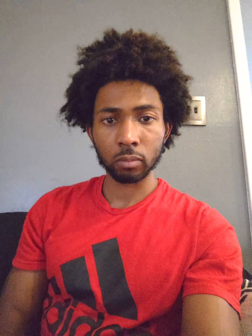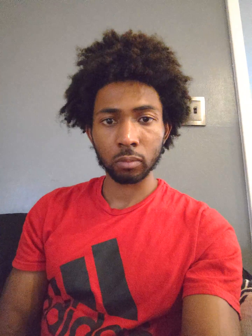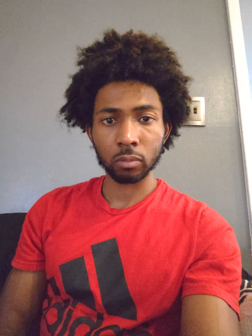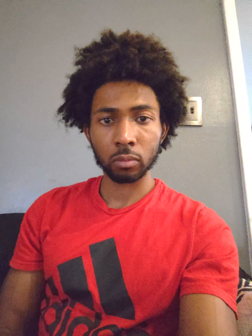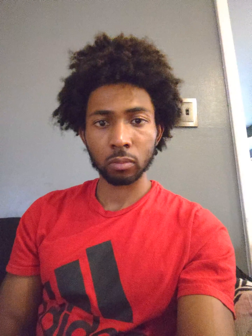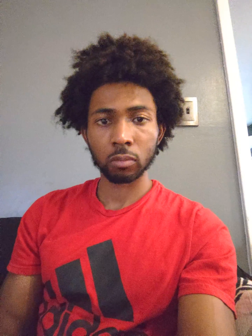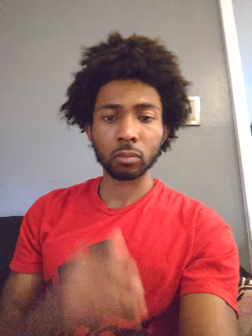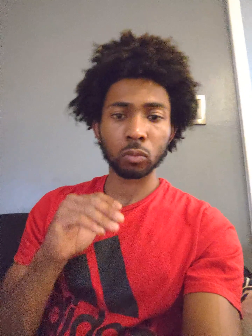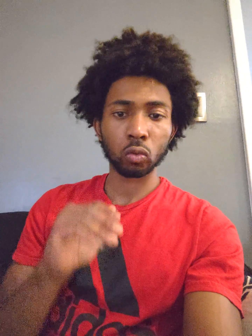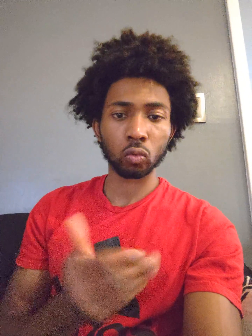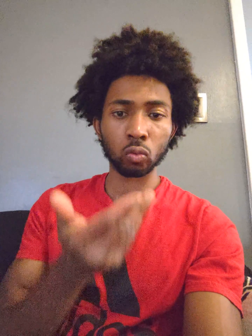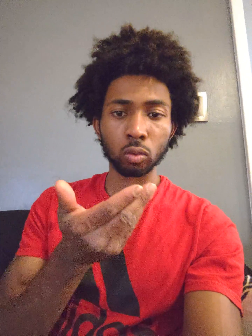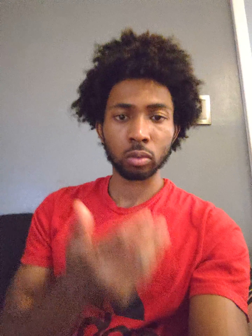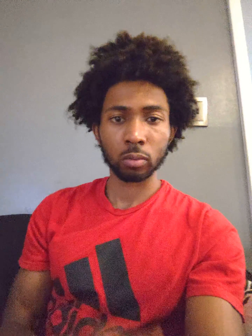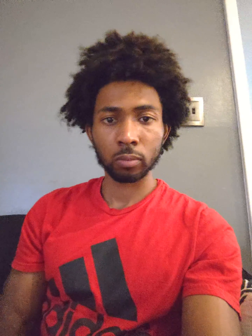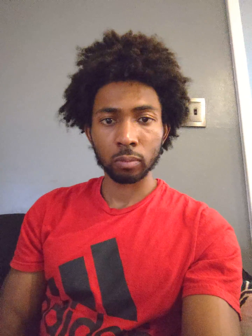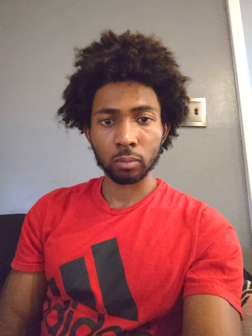new